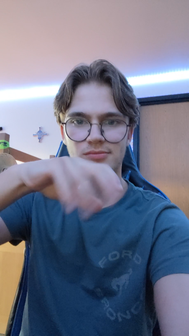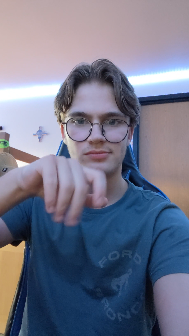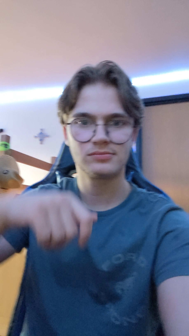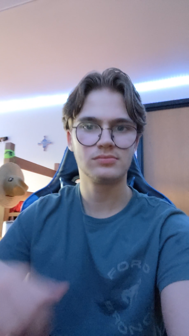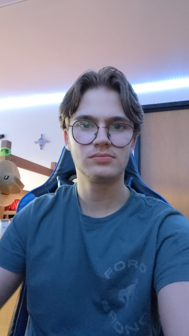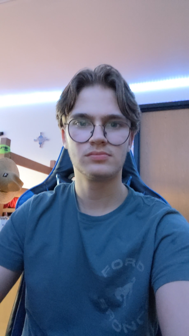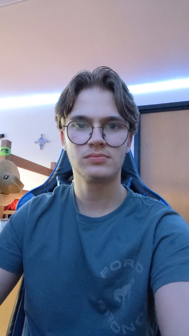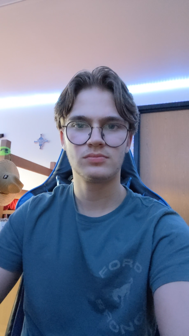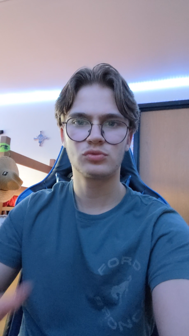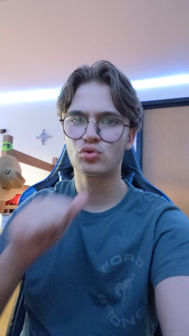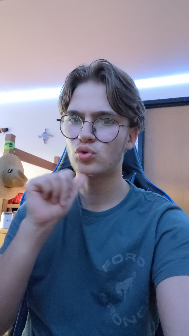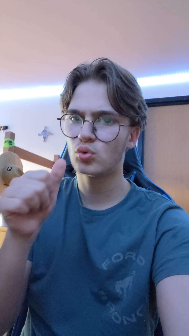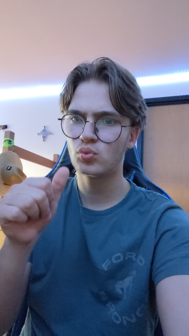don't